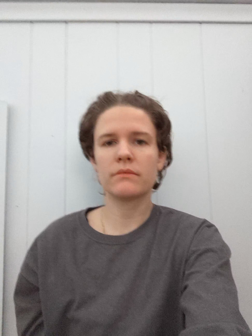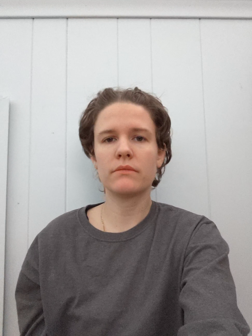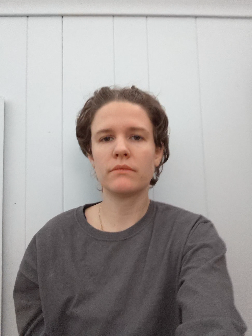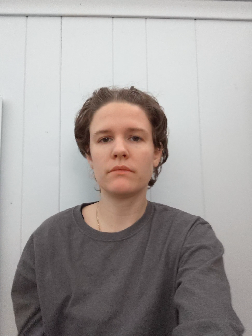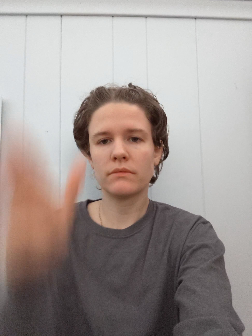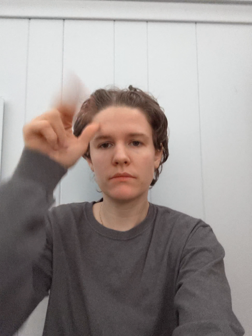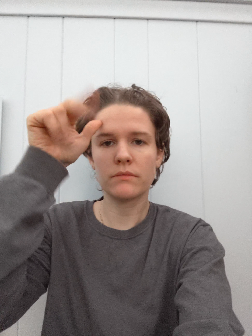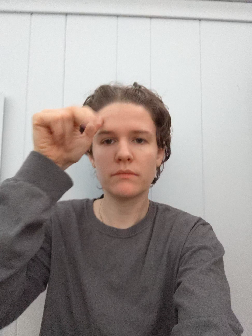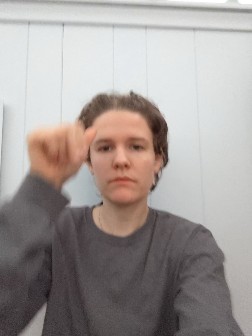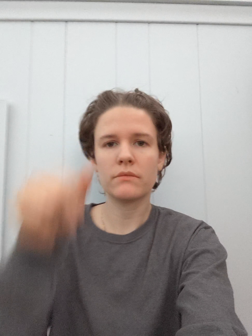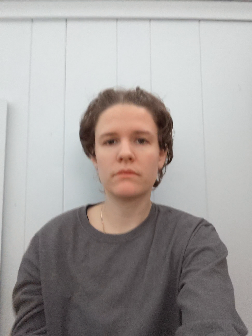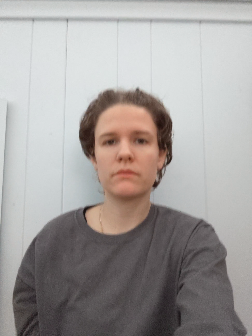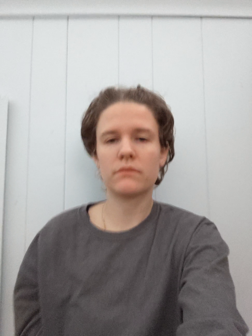horse